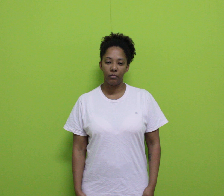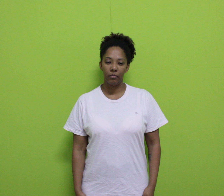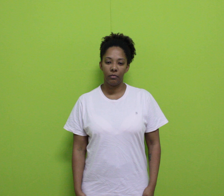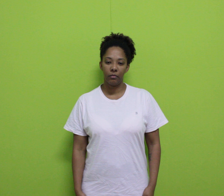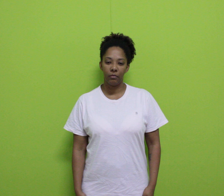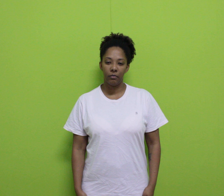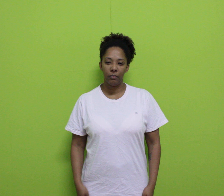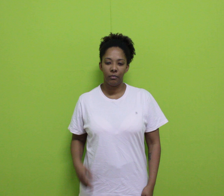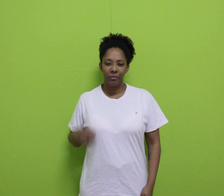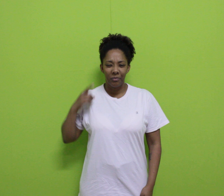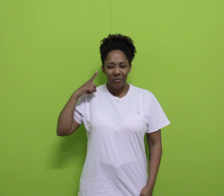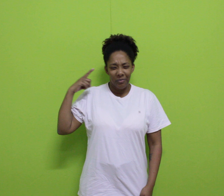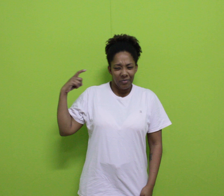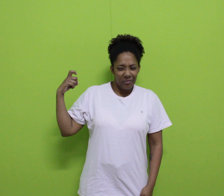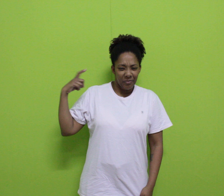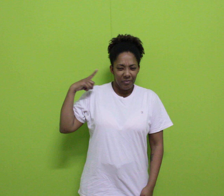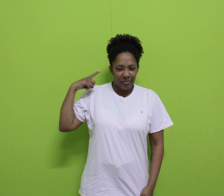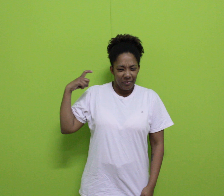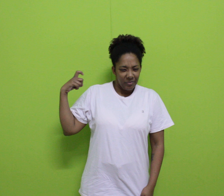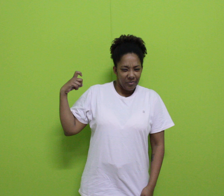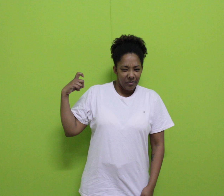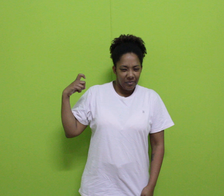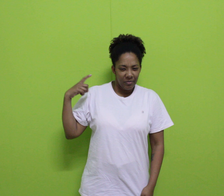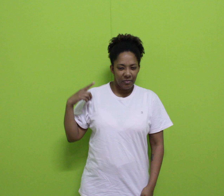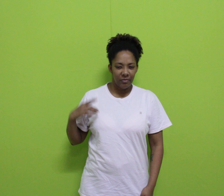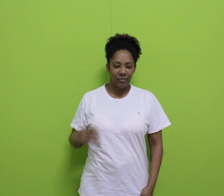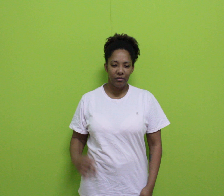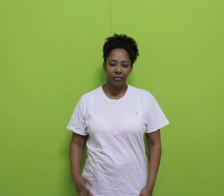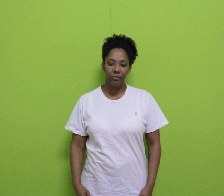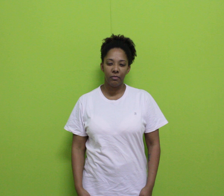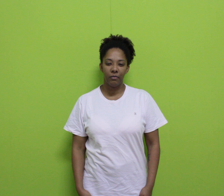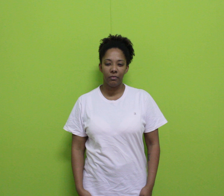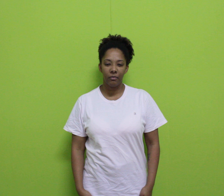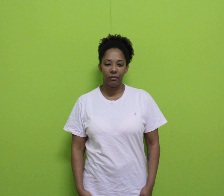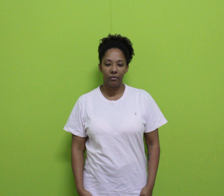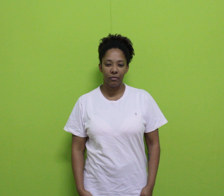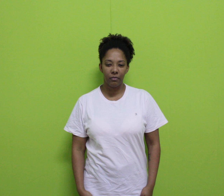barulho